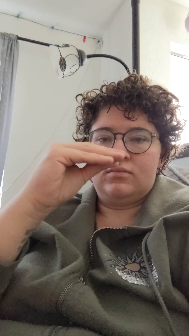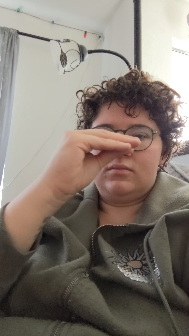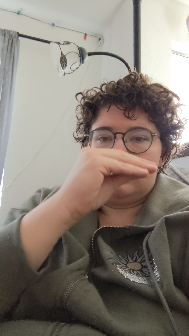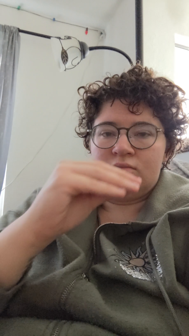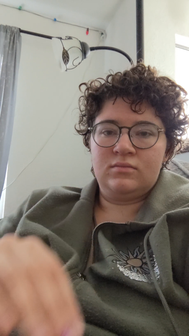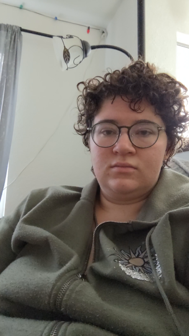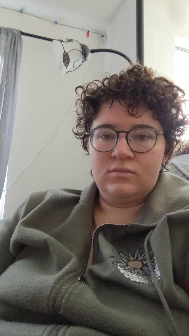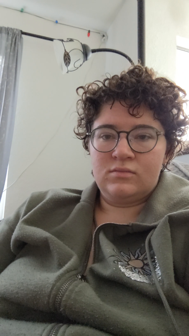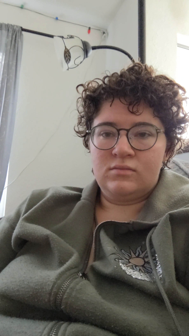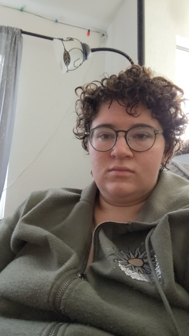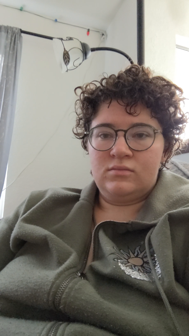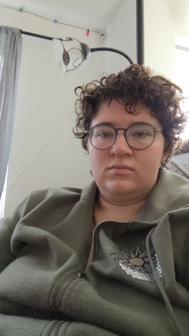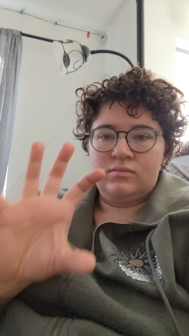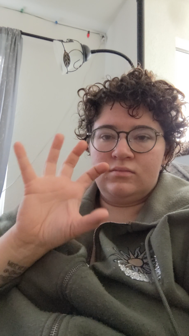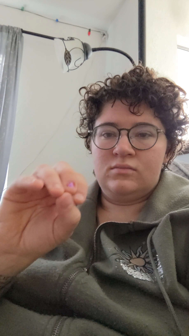bite